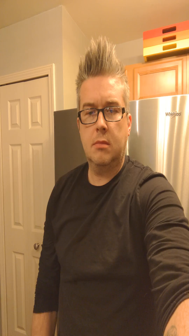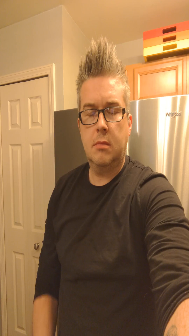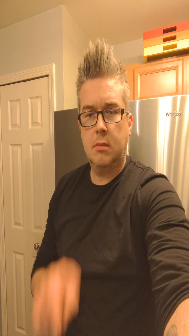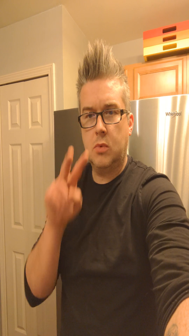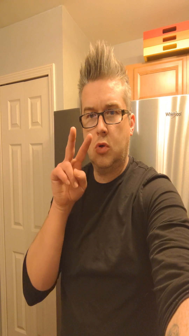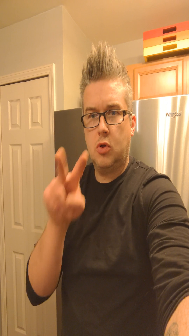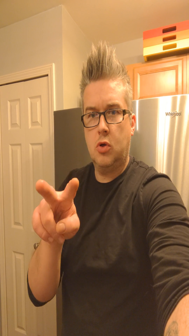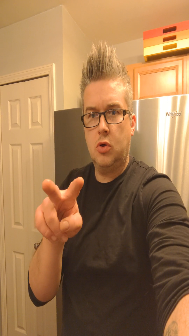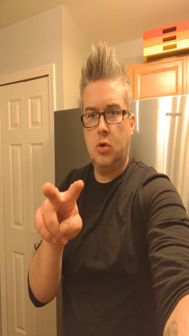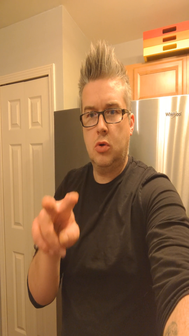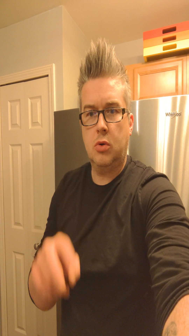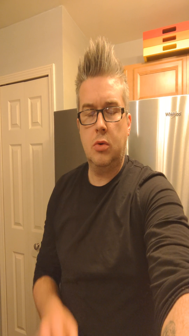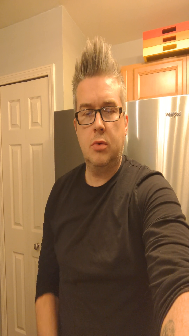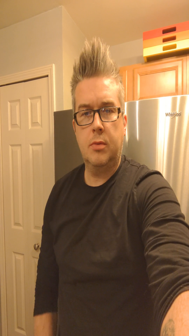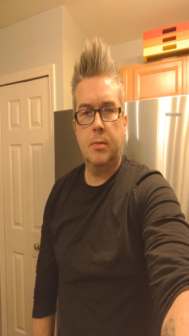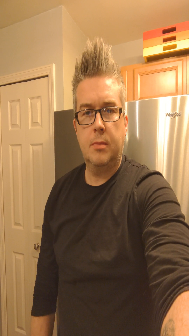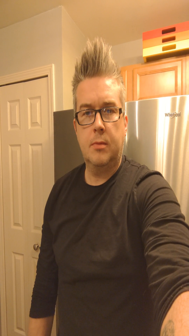look